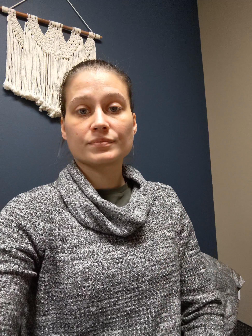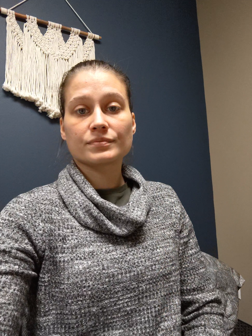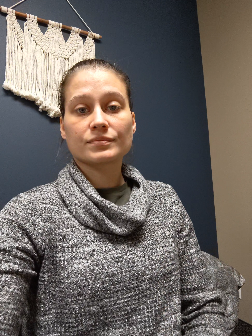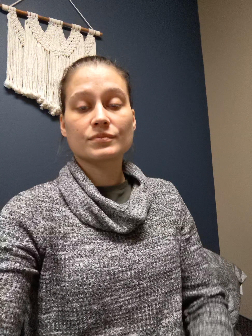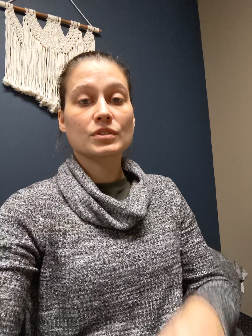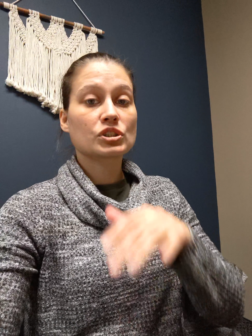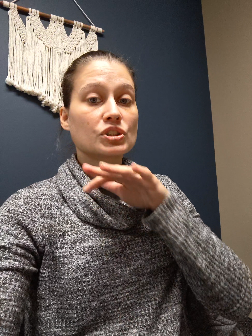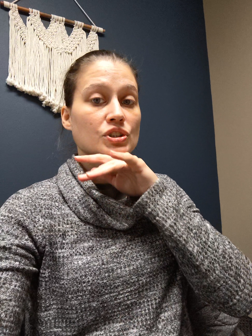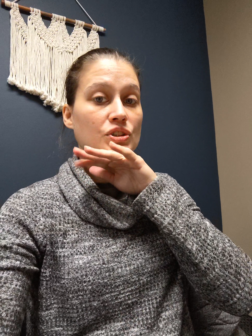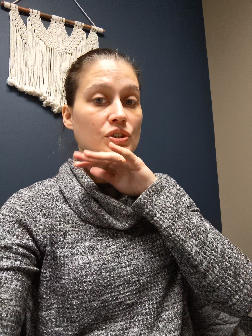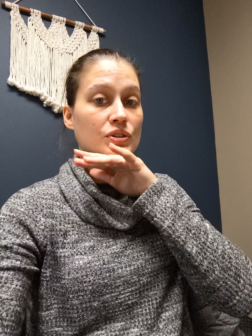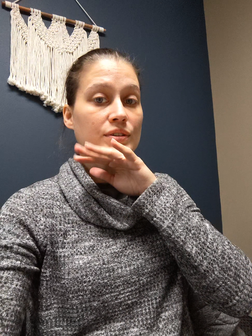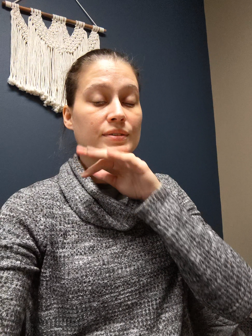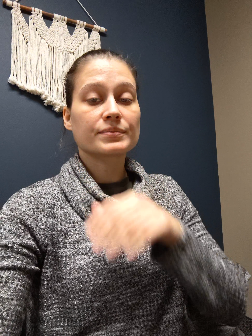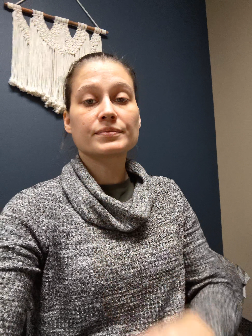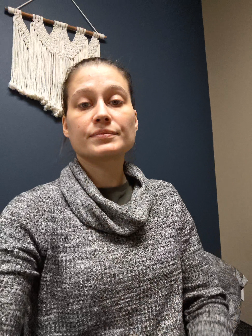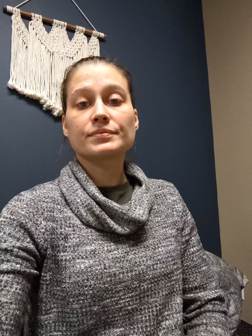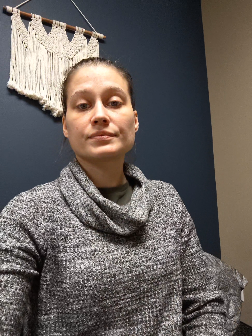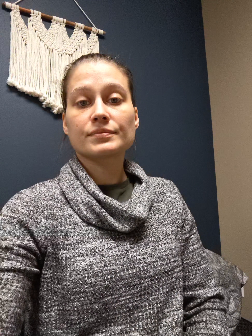dirty